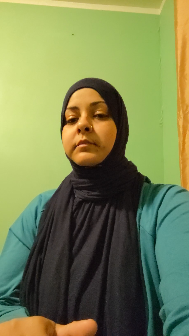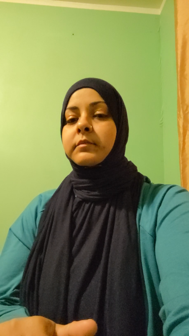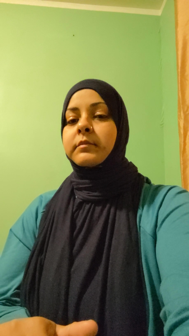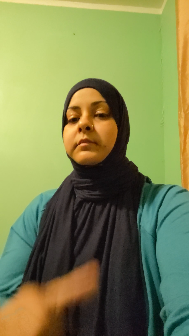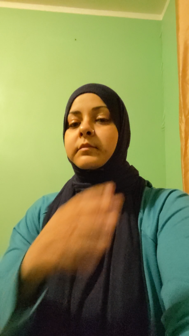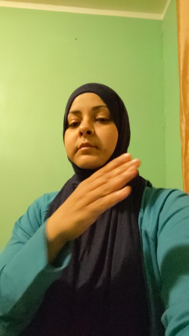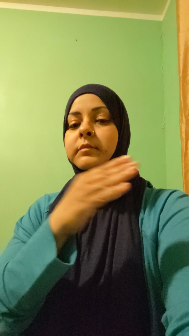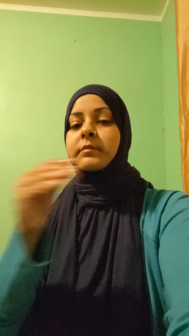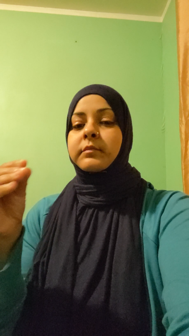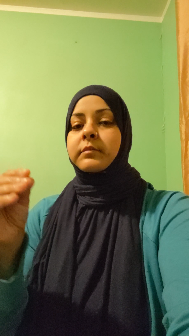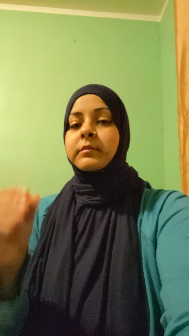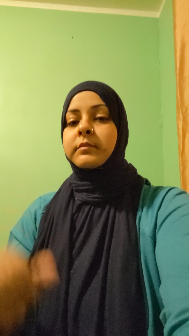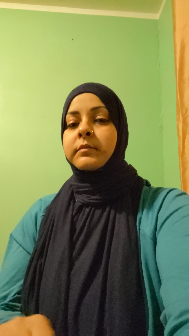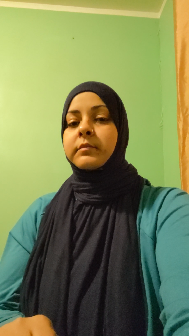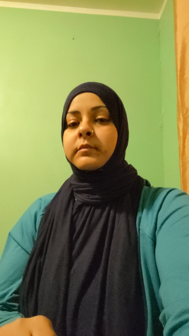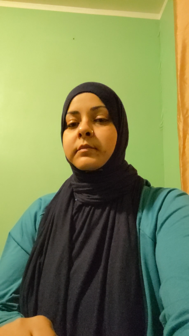and